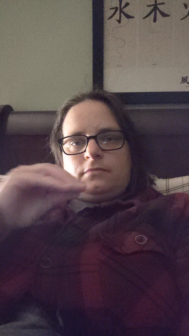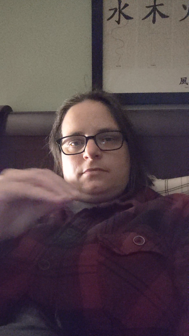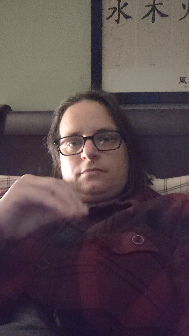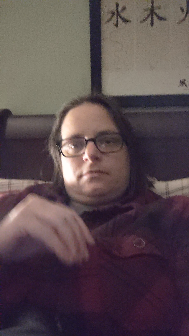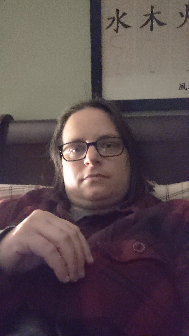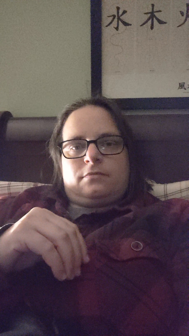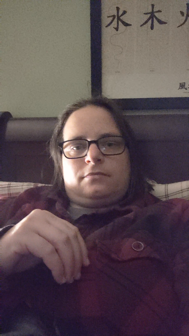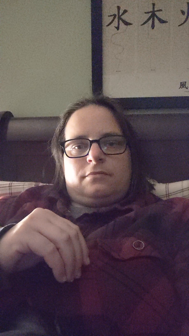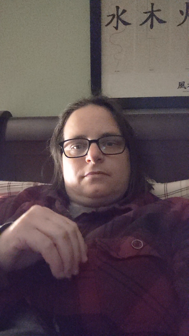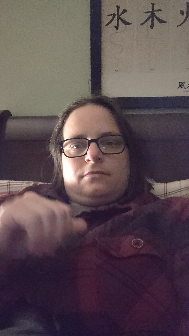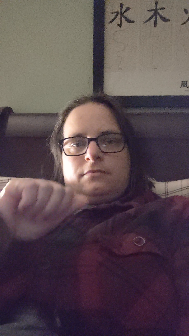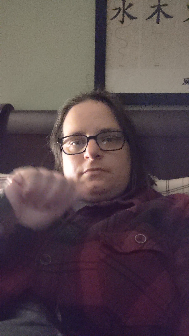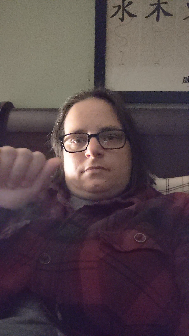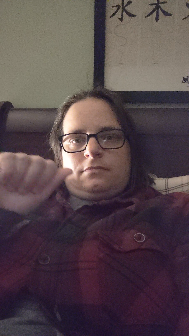a